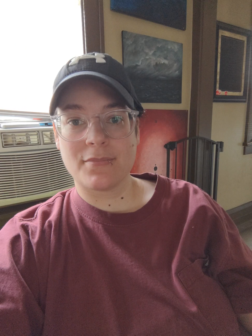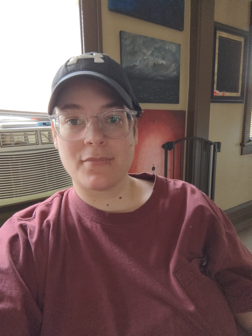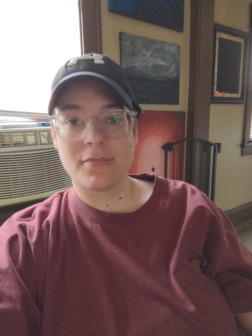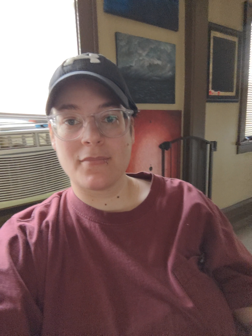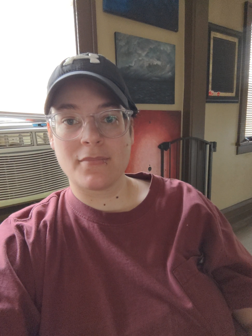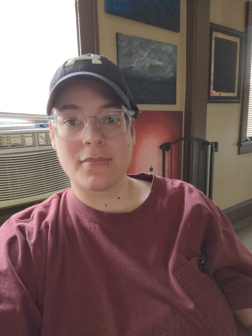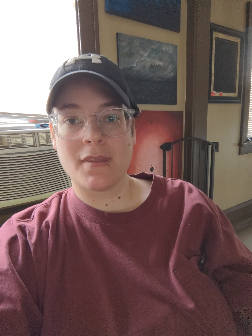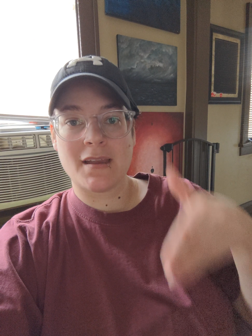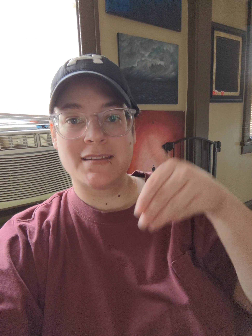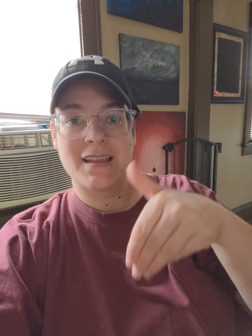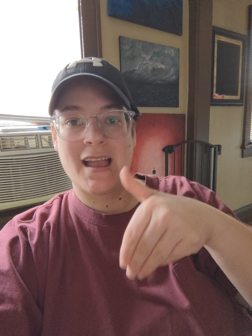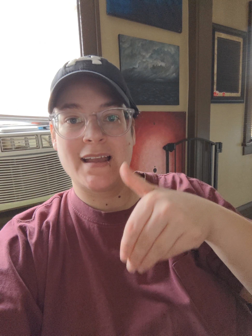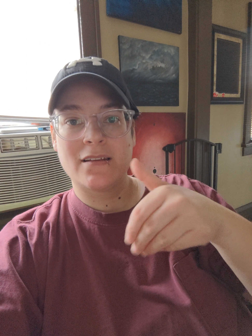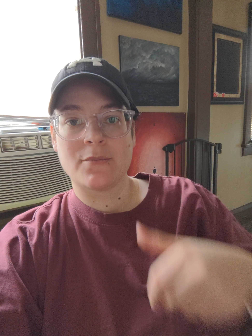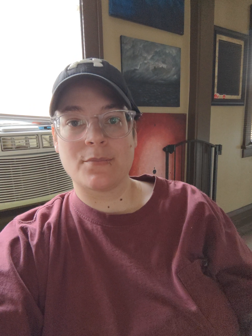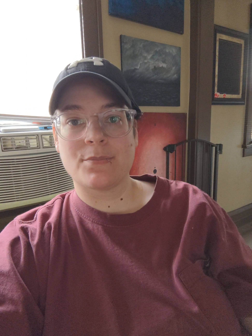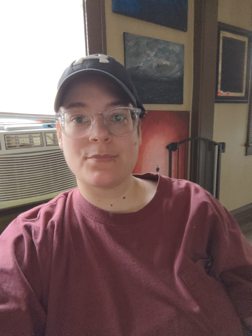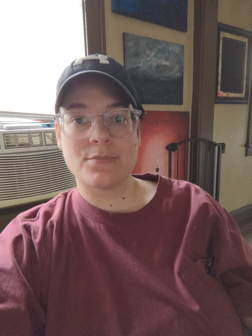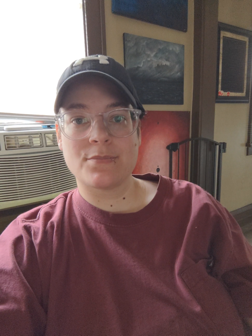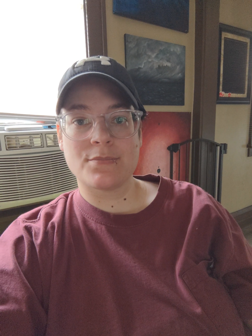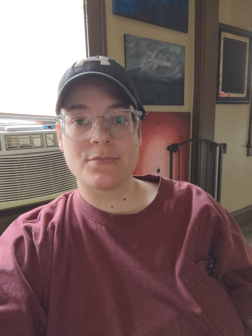night